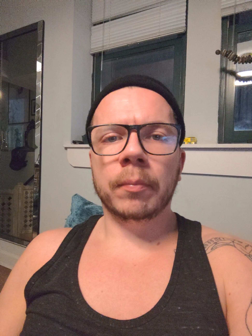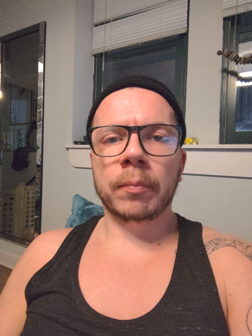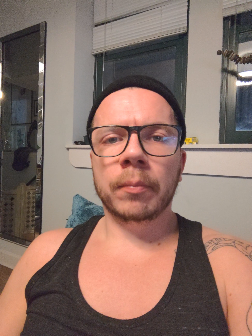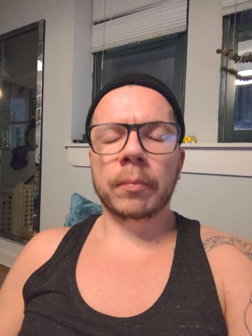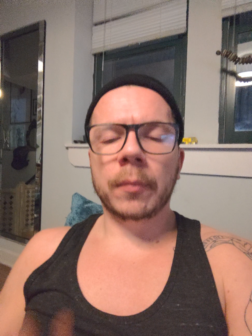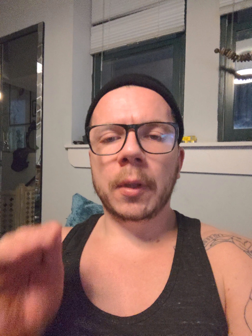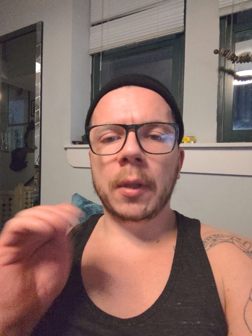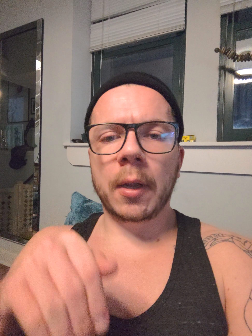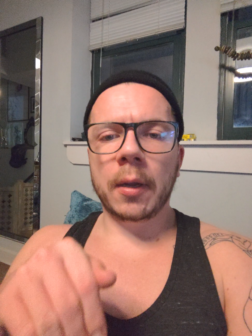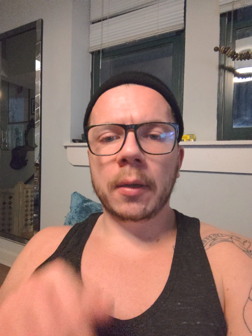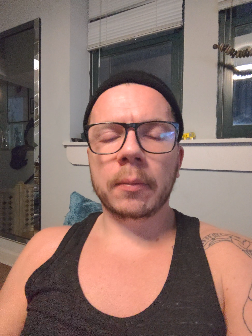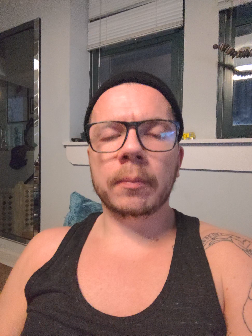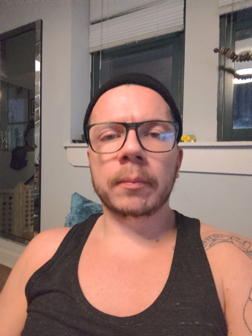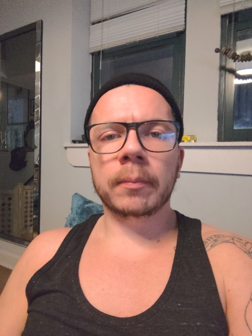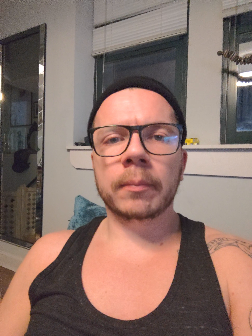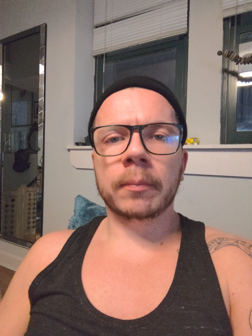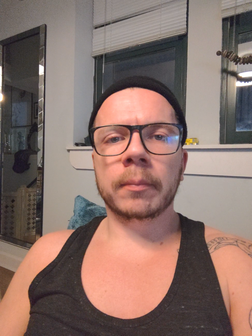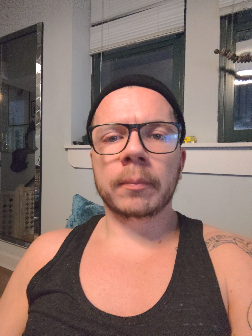night